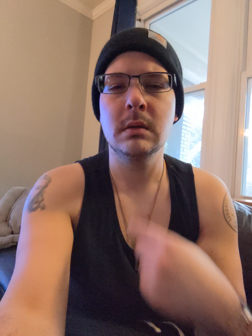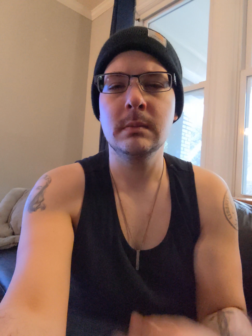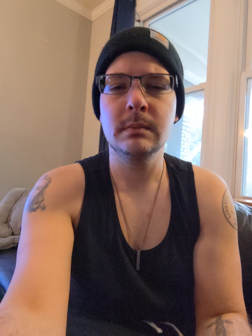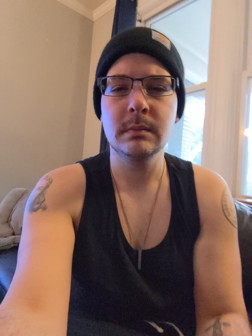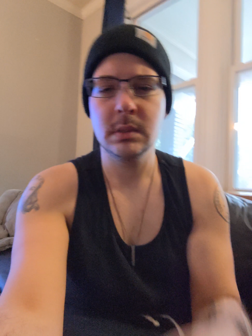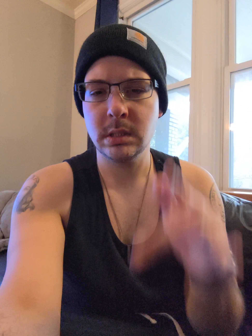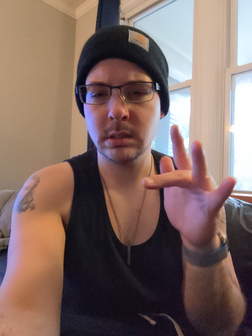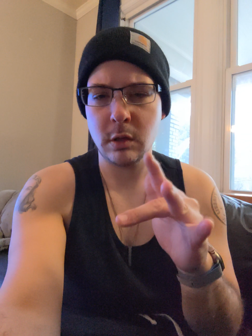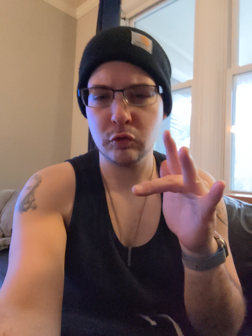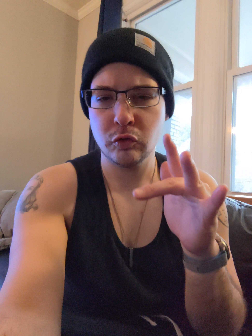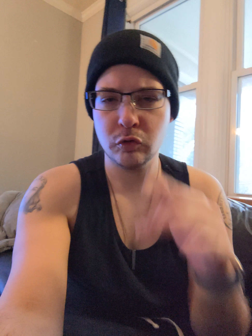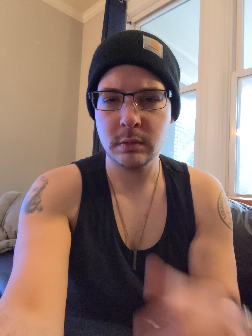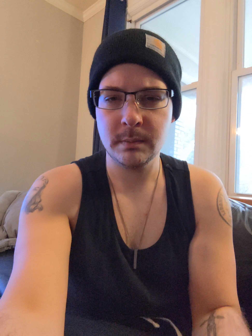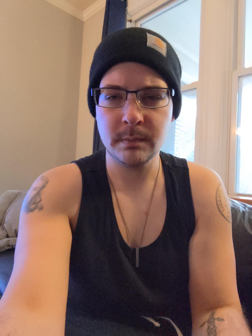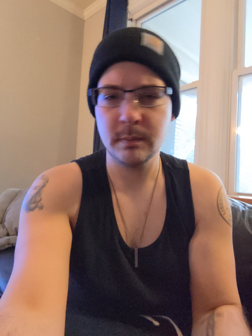touch